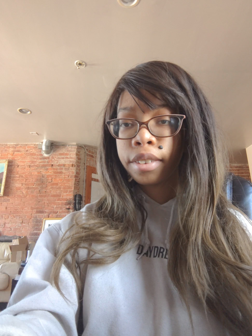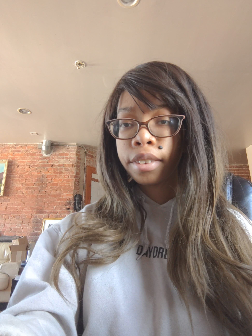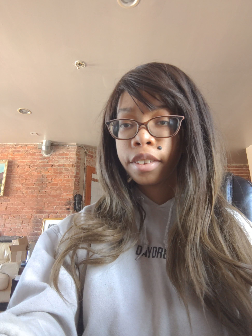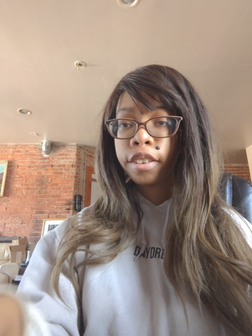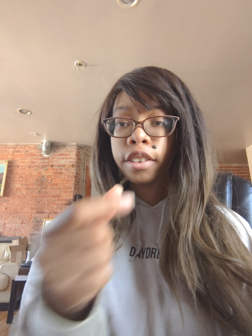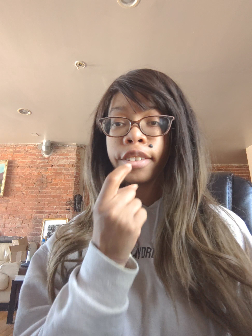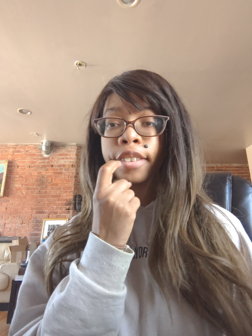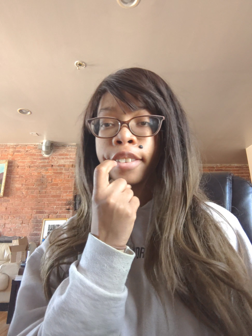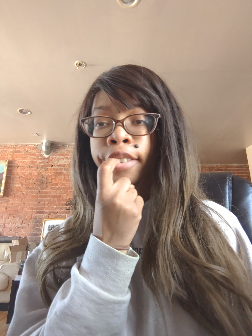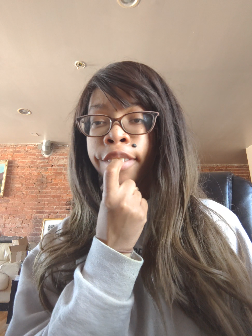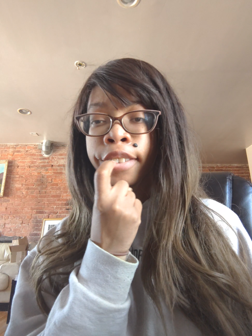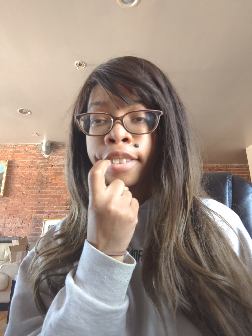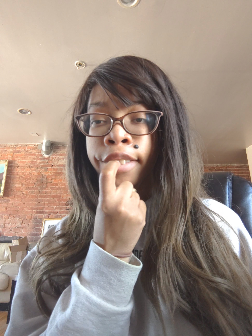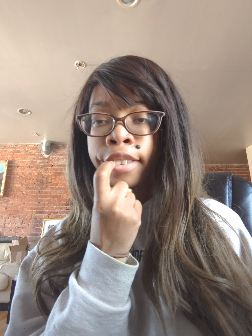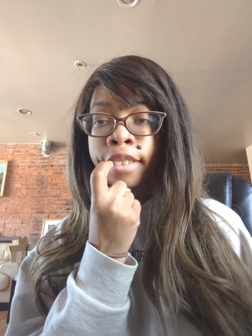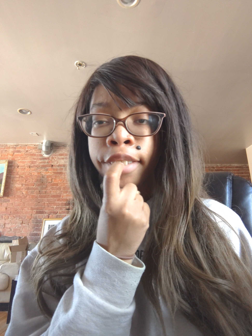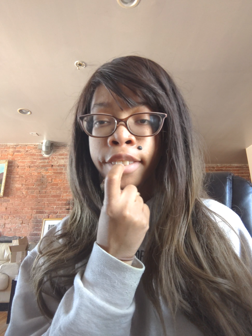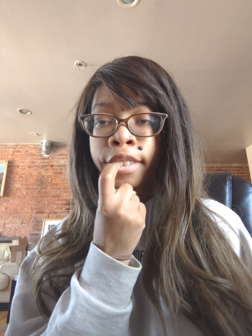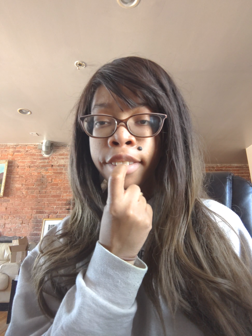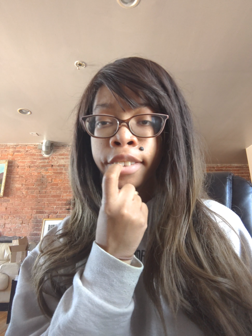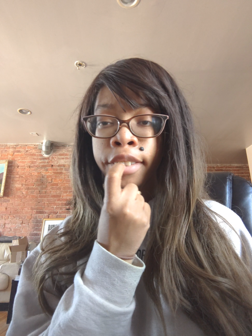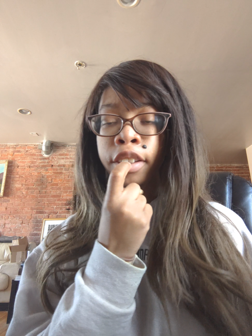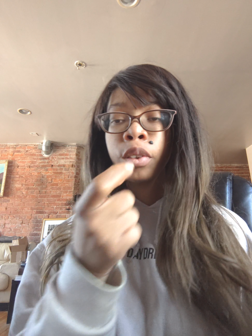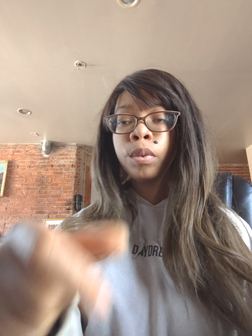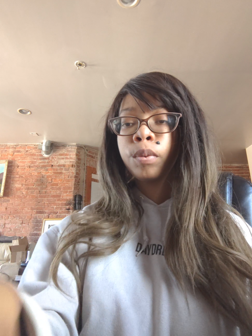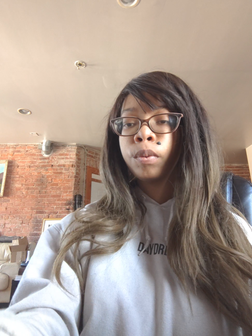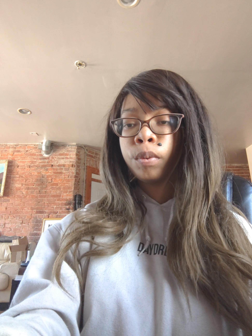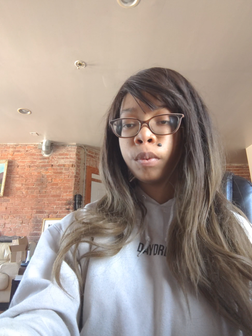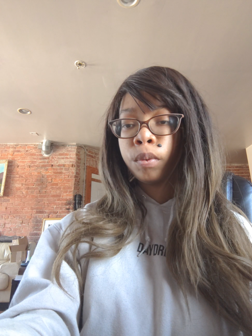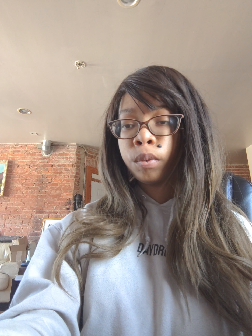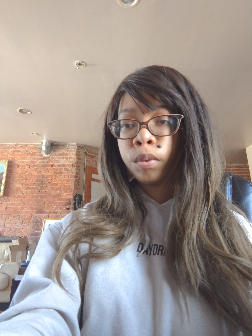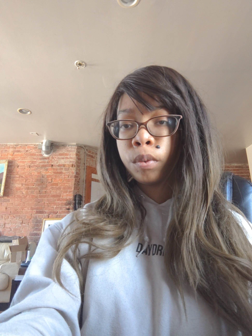tooth